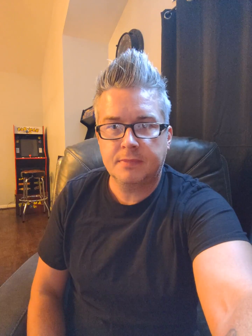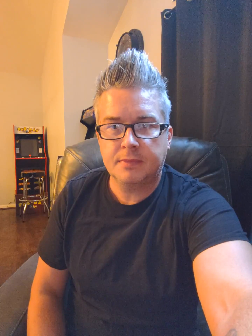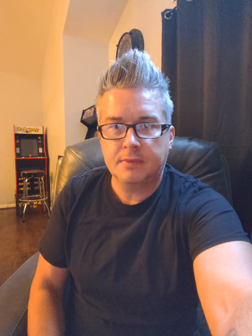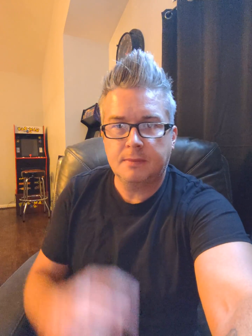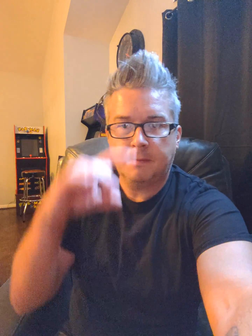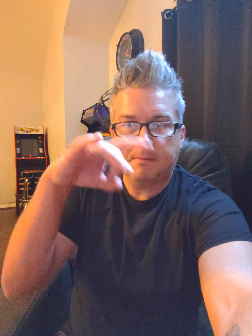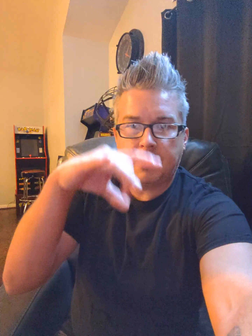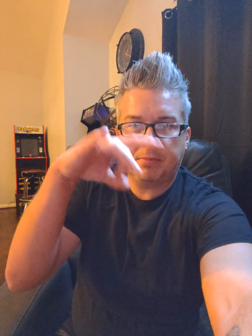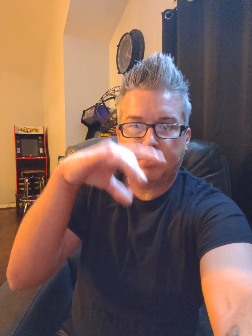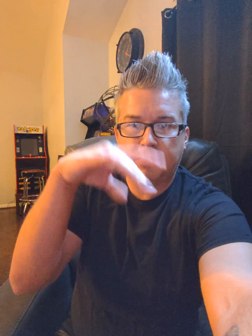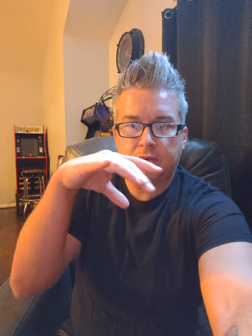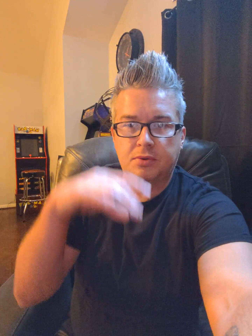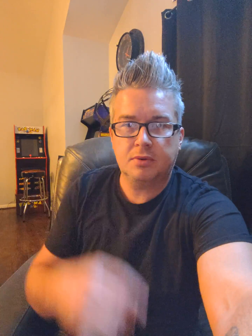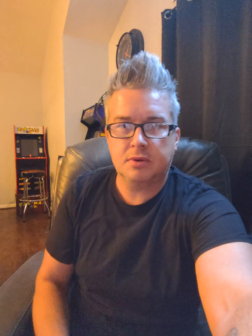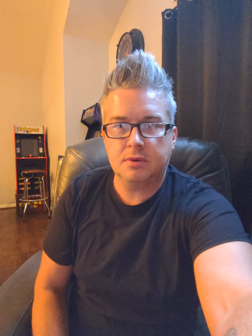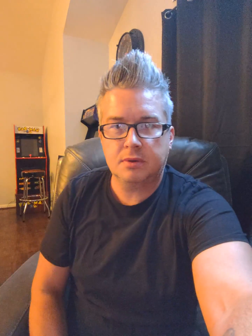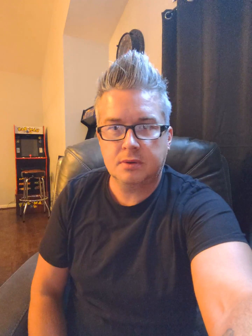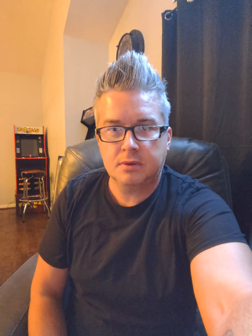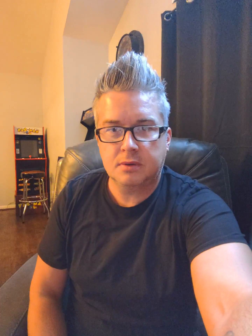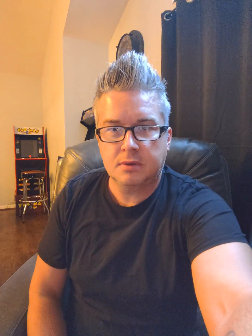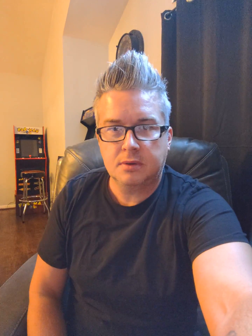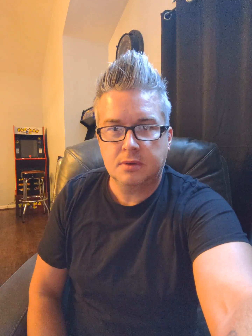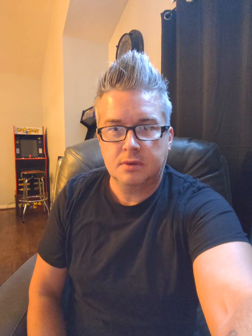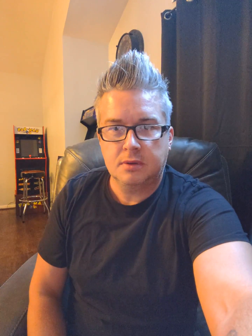pumpkin